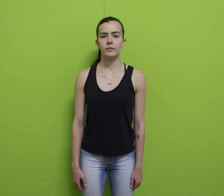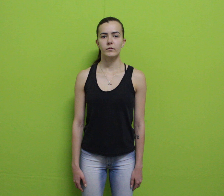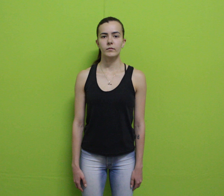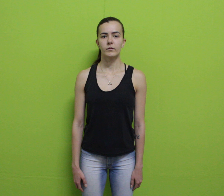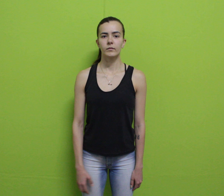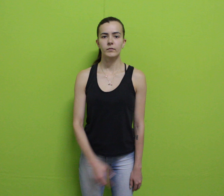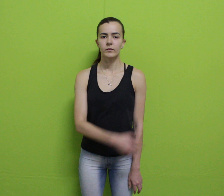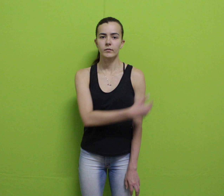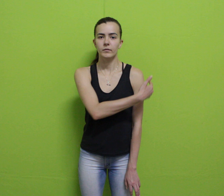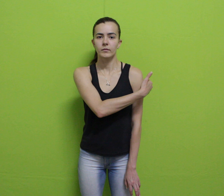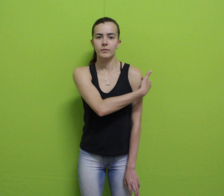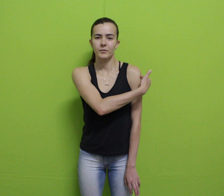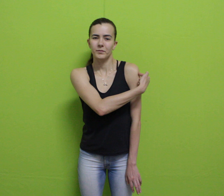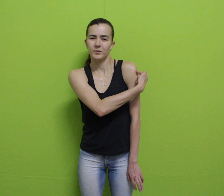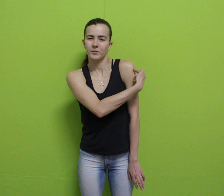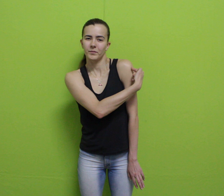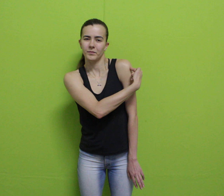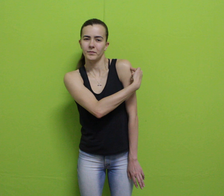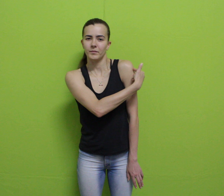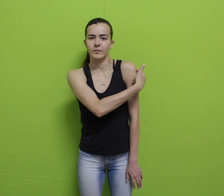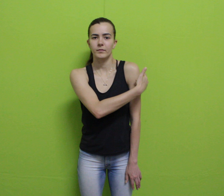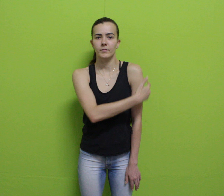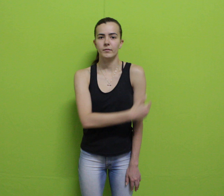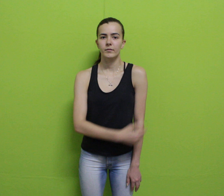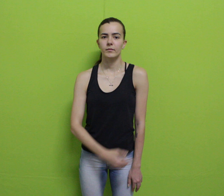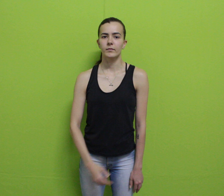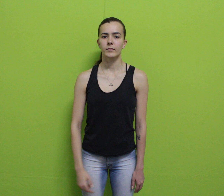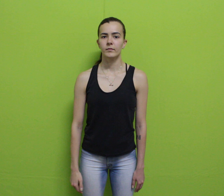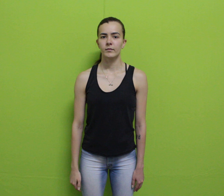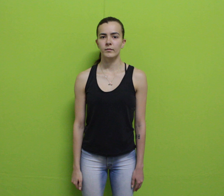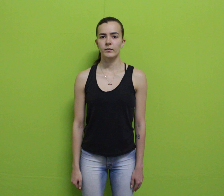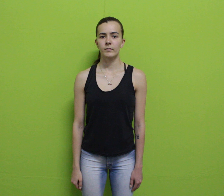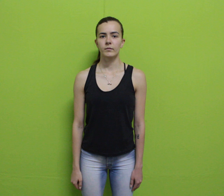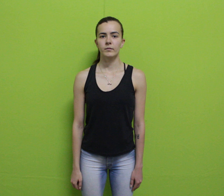vacina